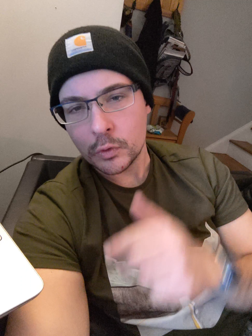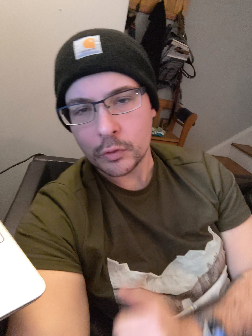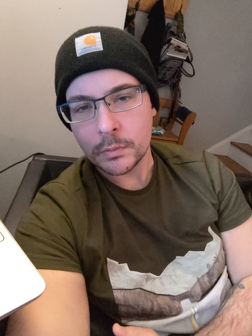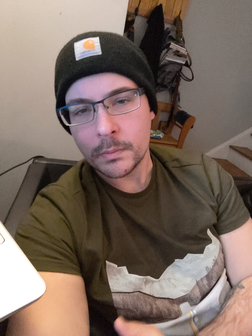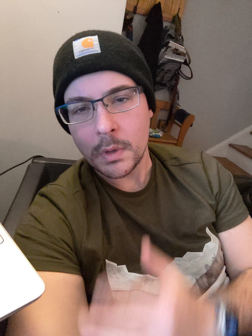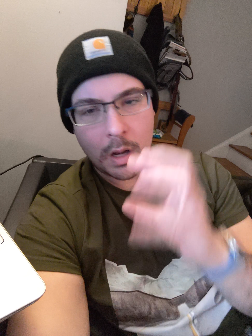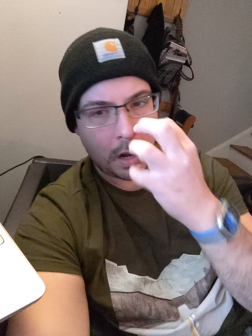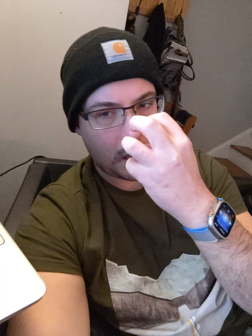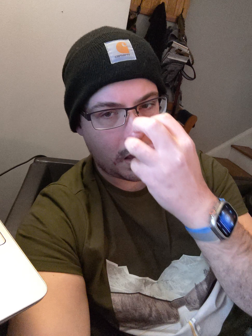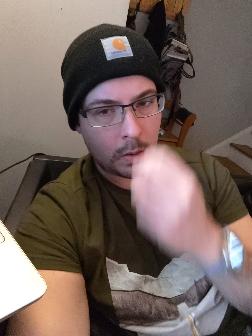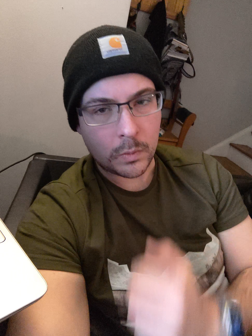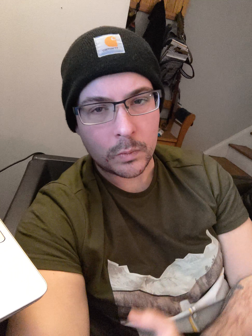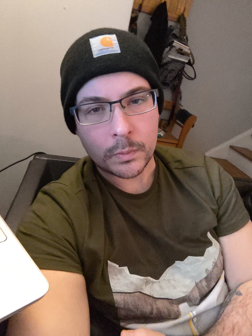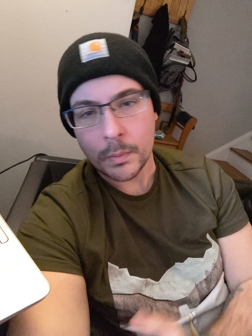clown